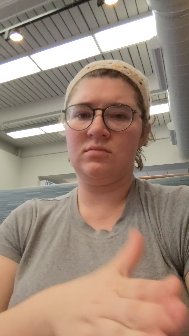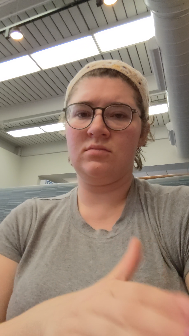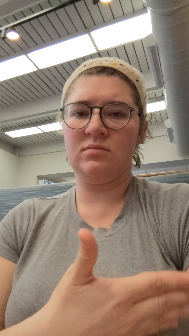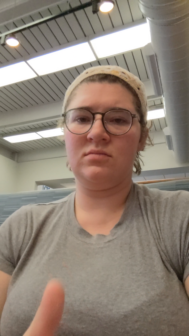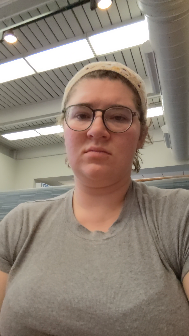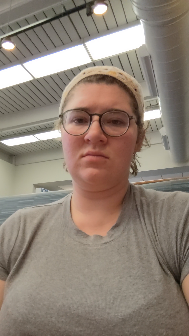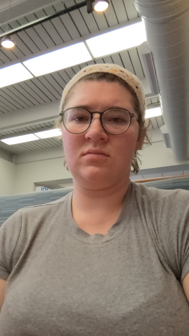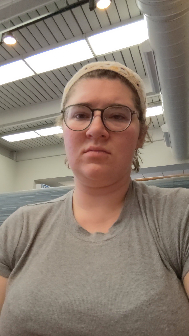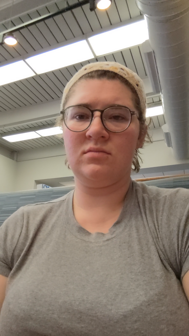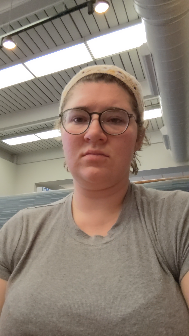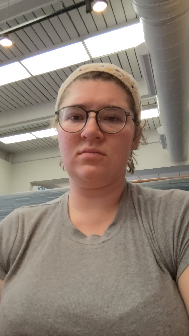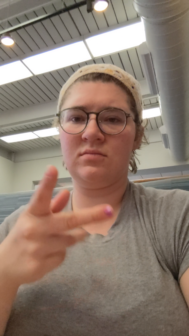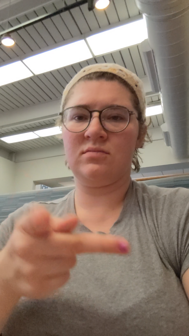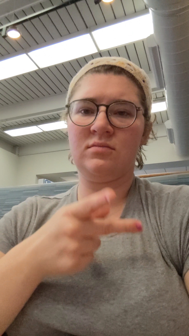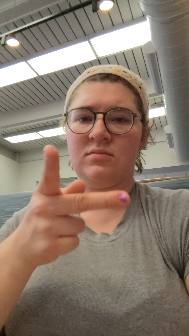careful